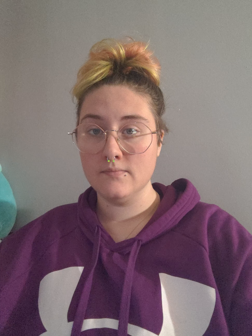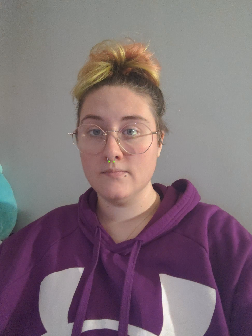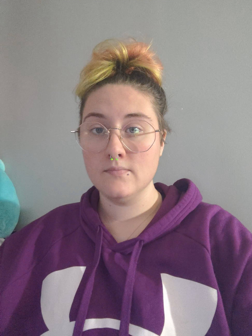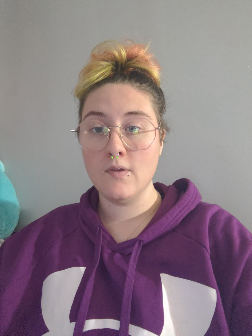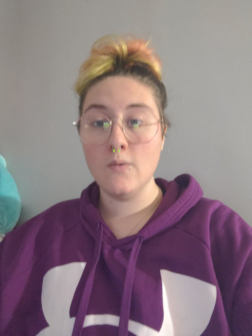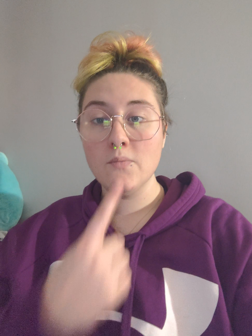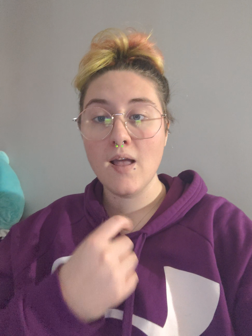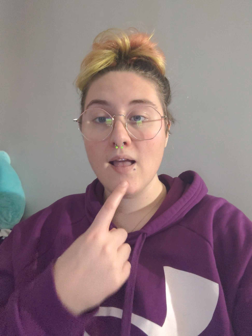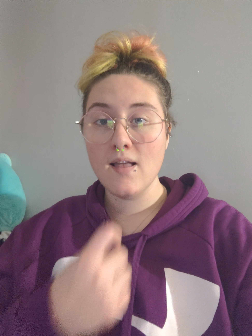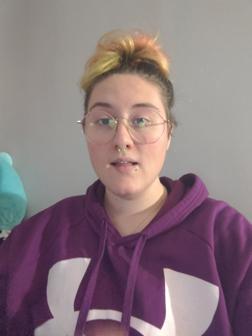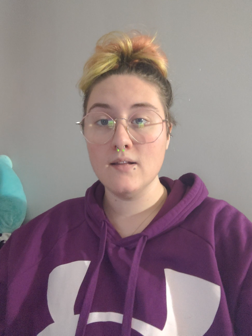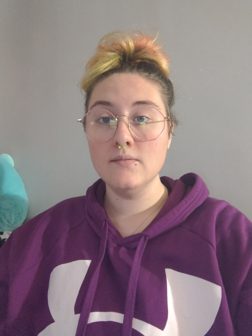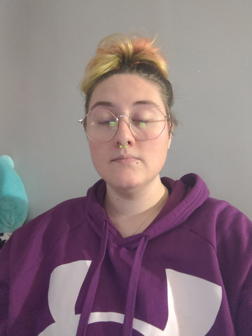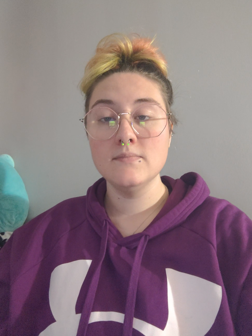red